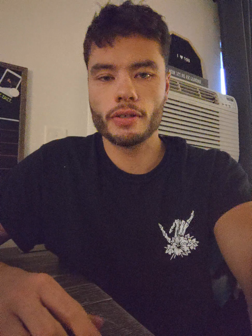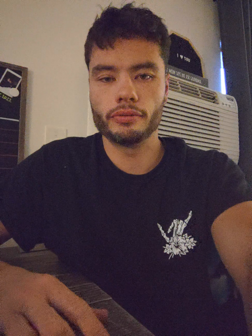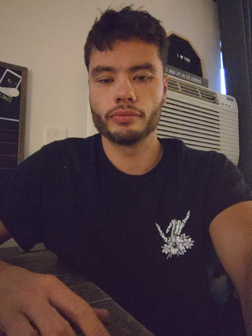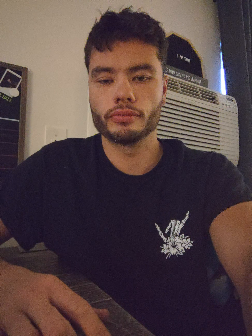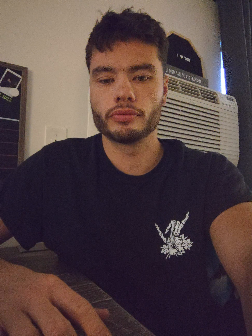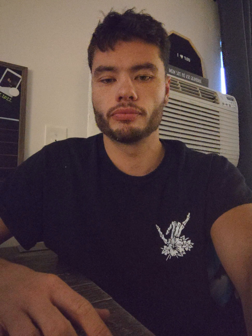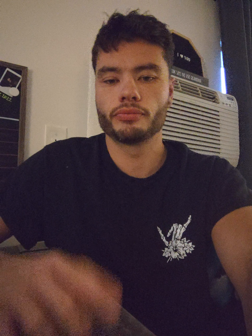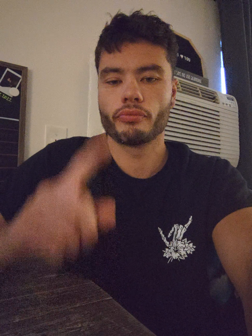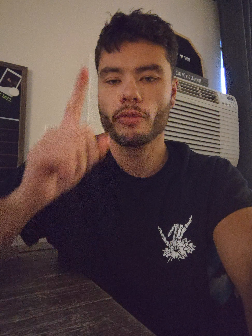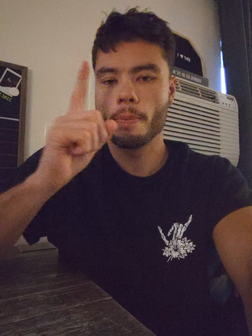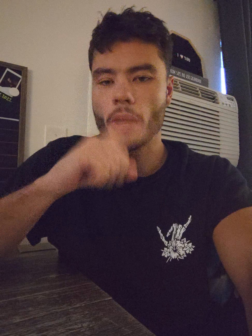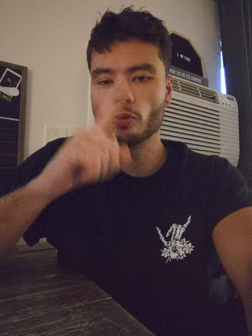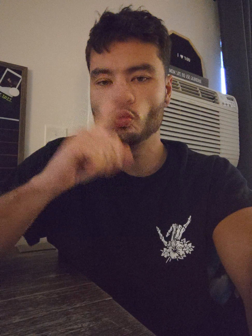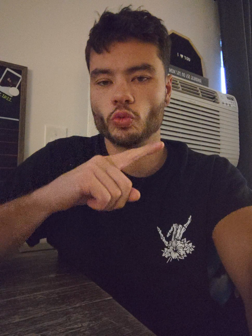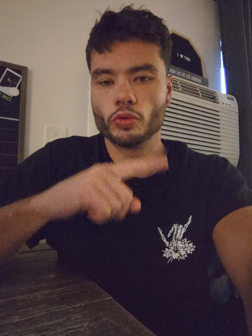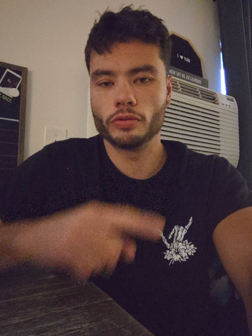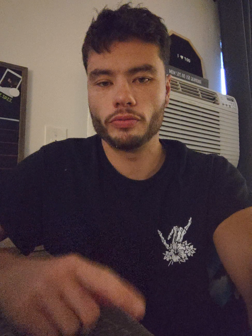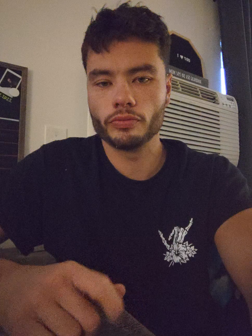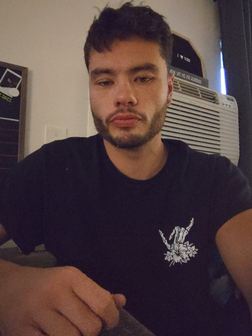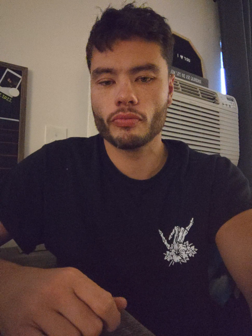mouse